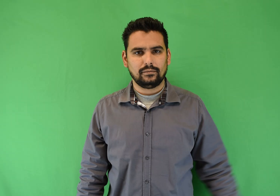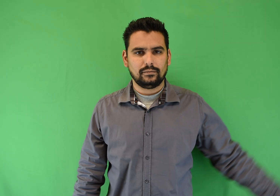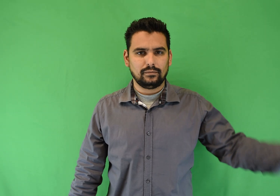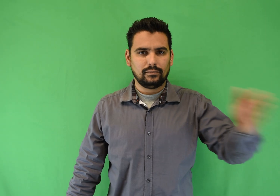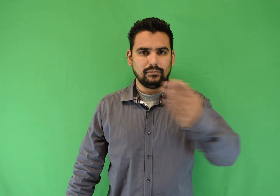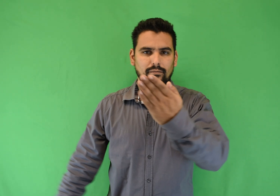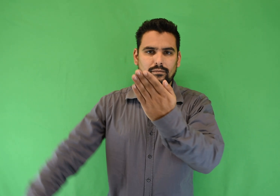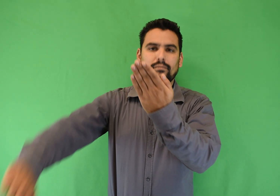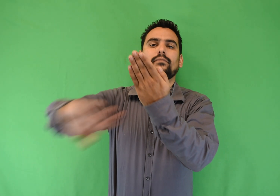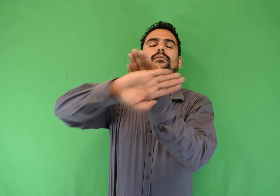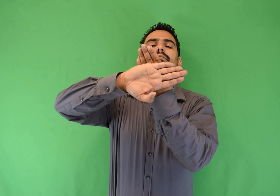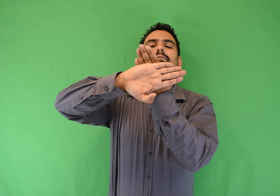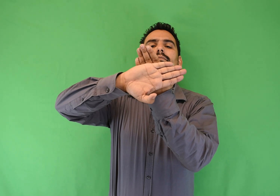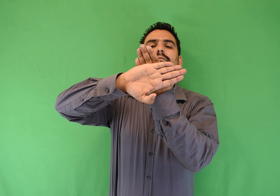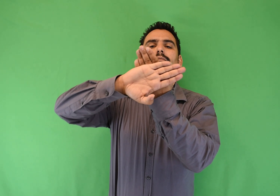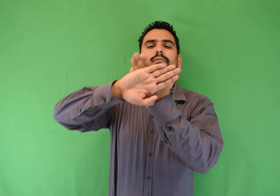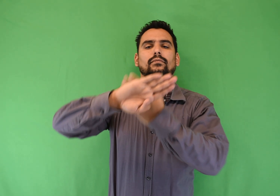dañar